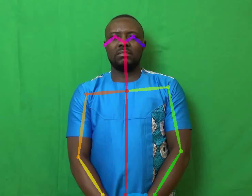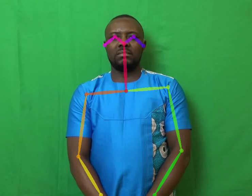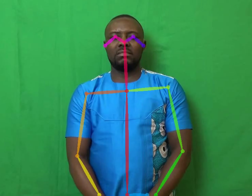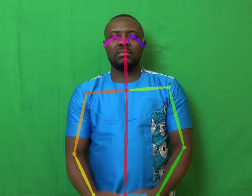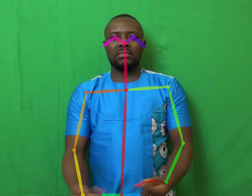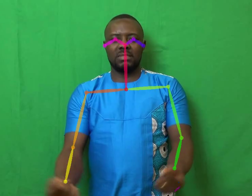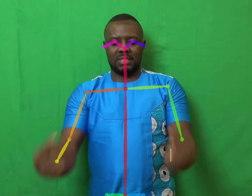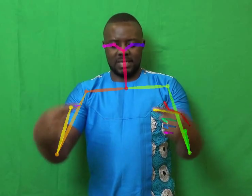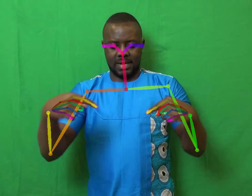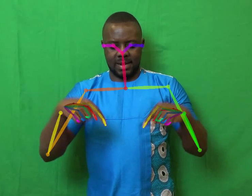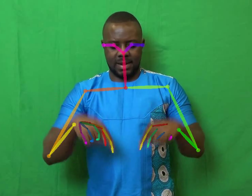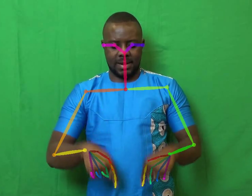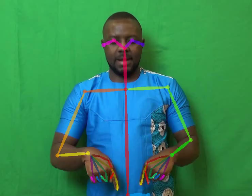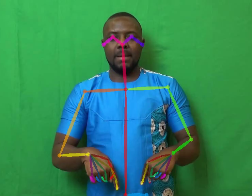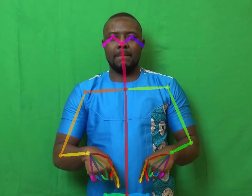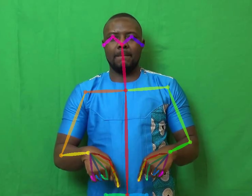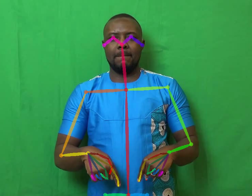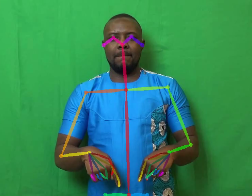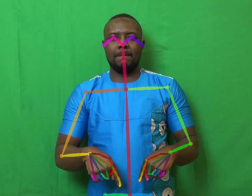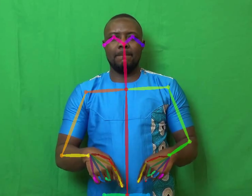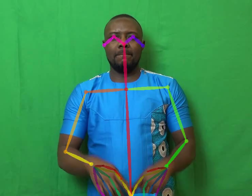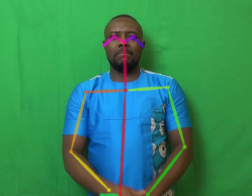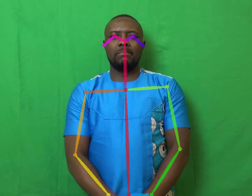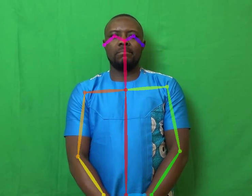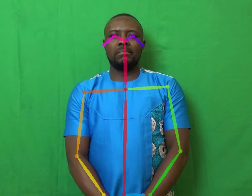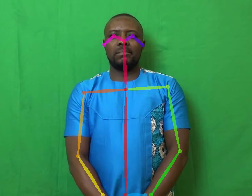come